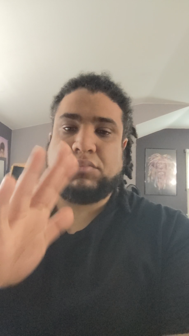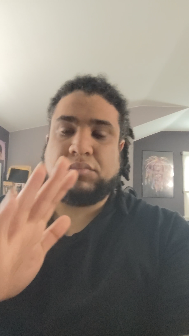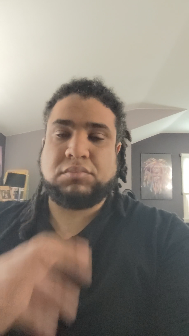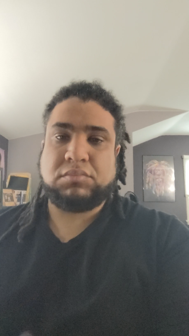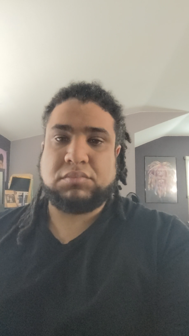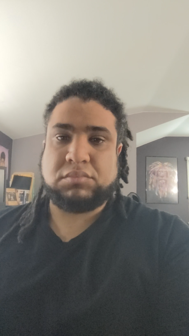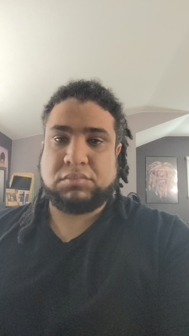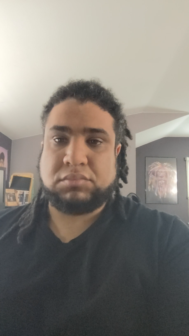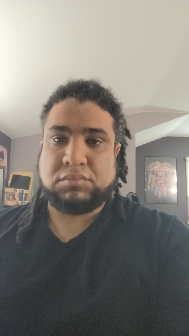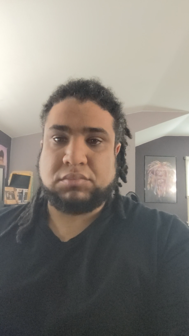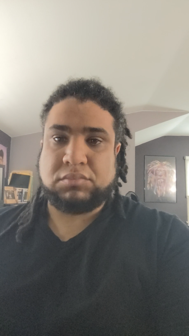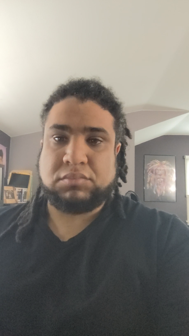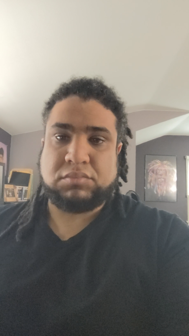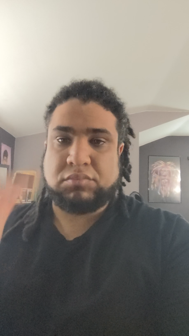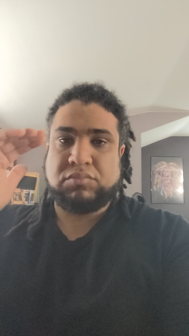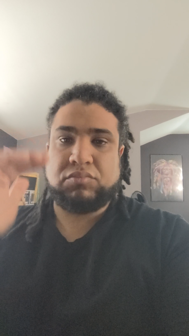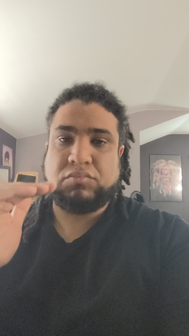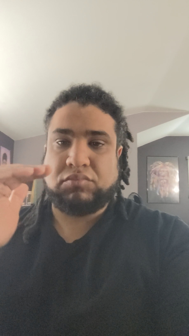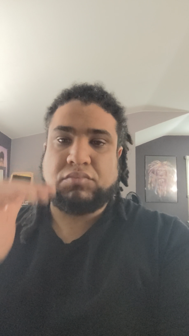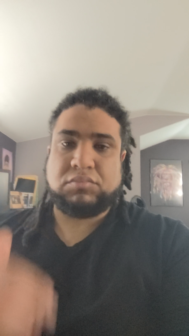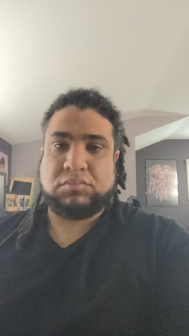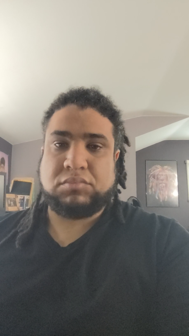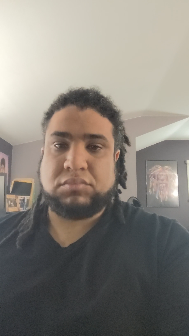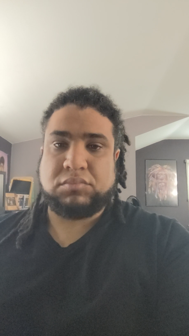short